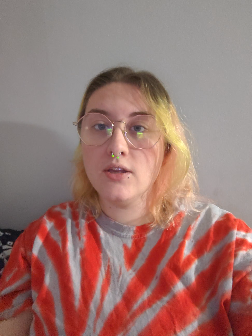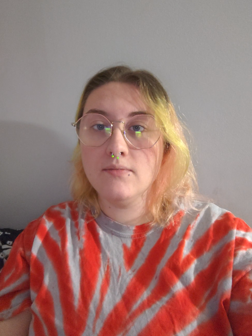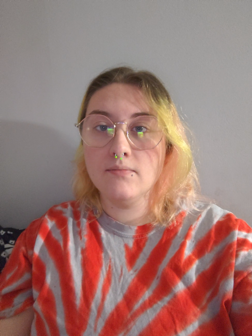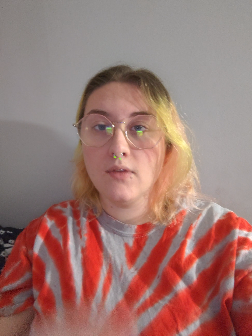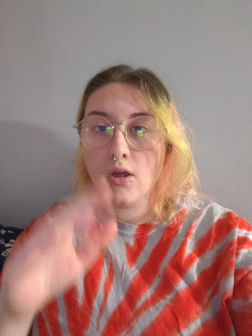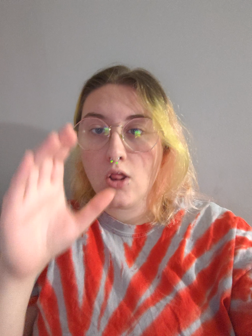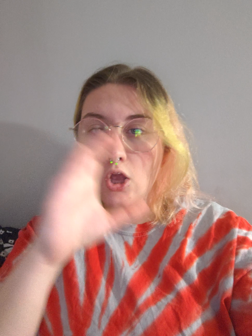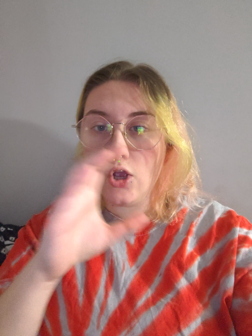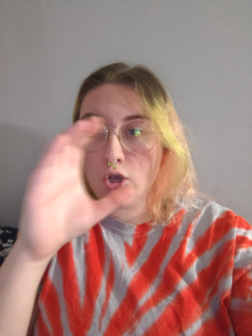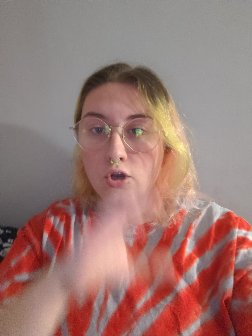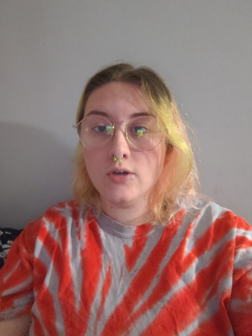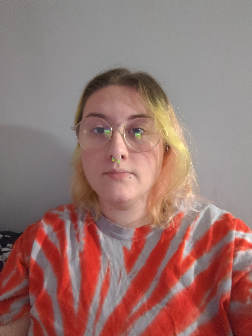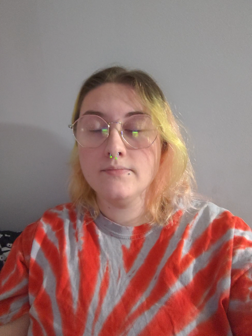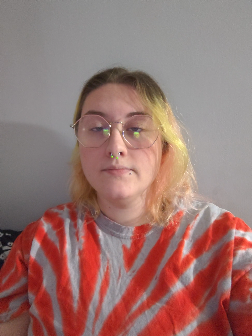look